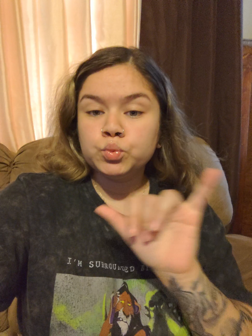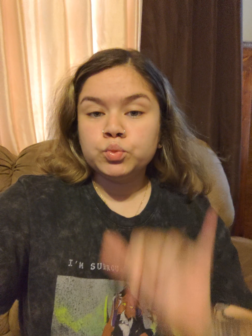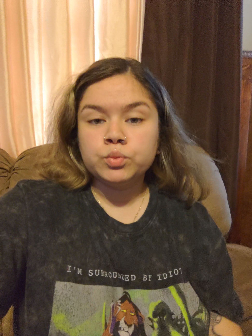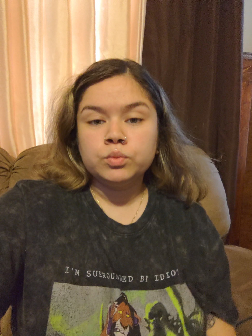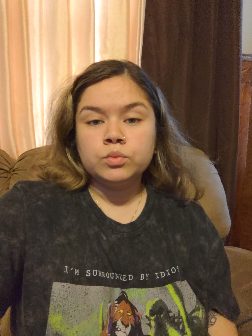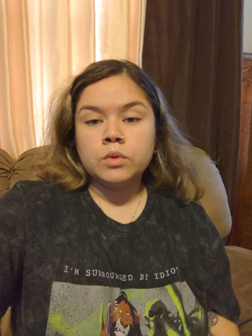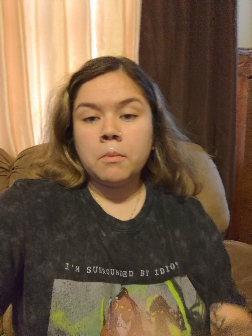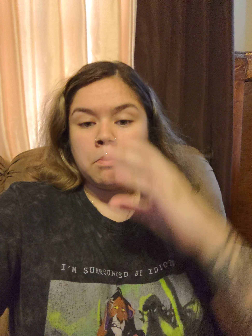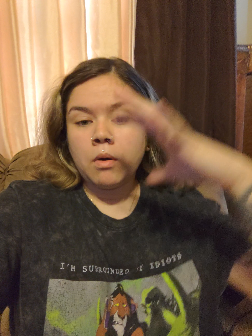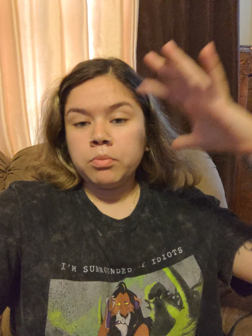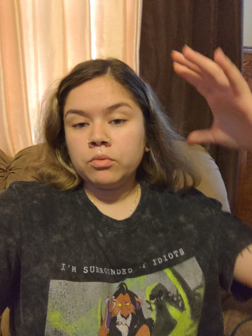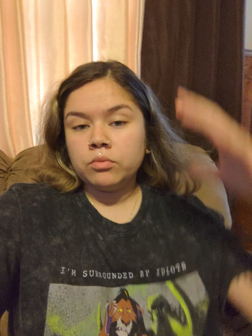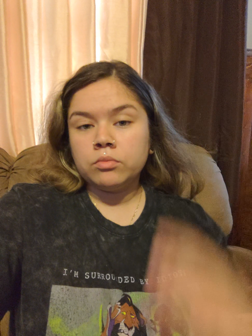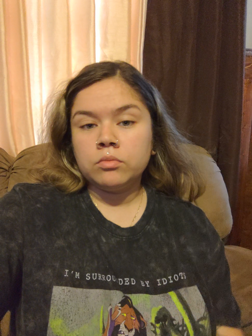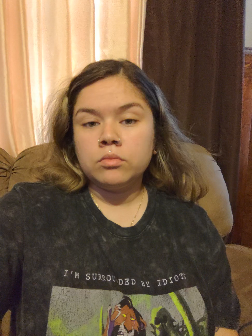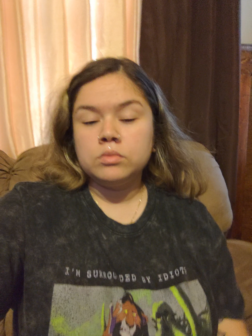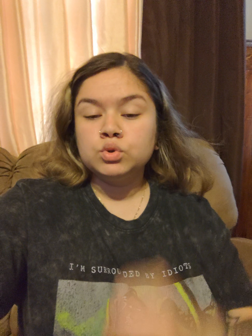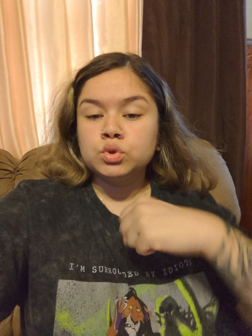bubbles